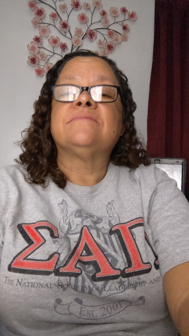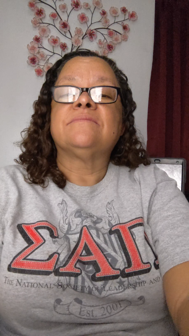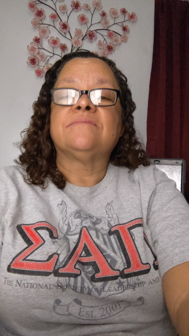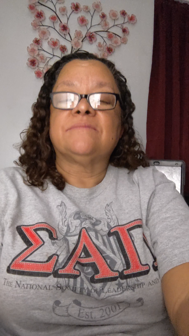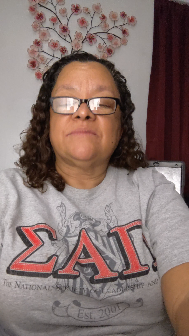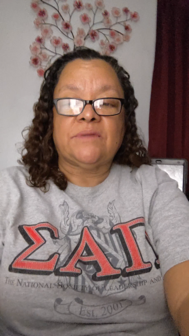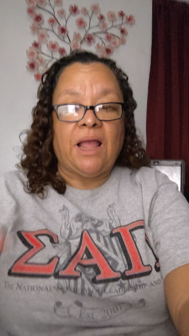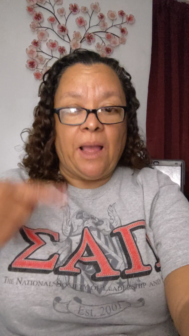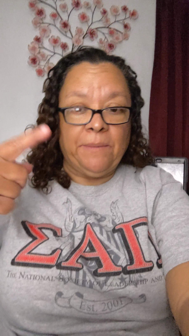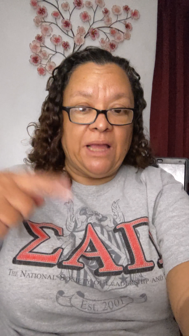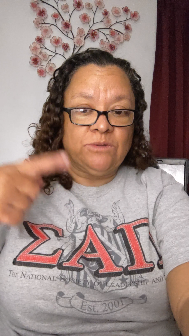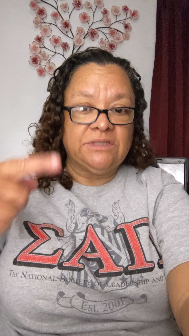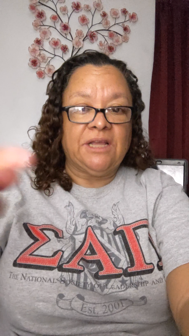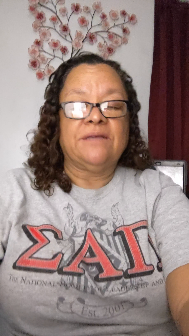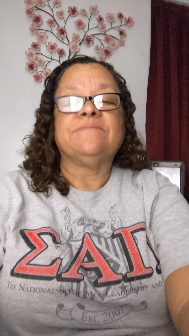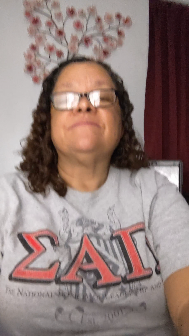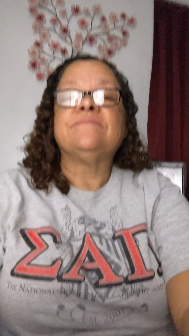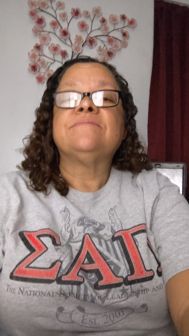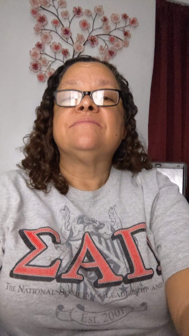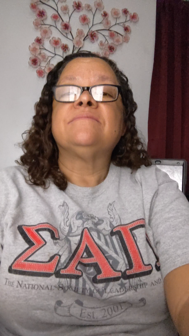about